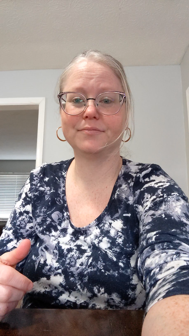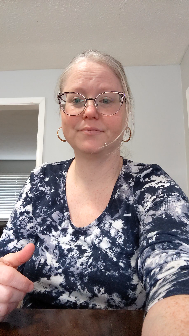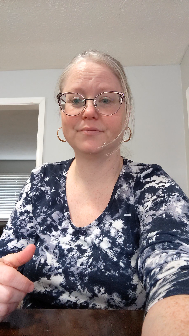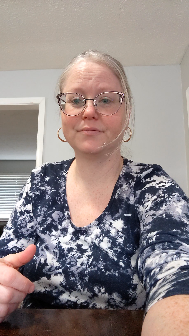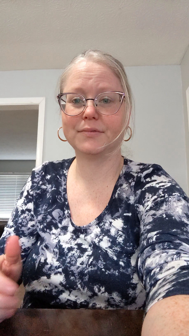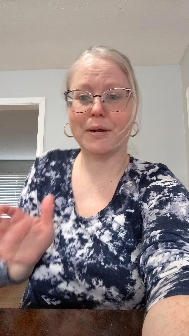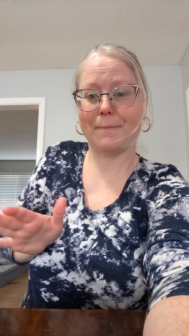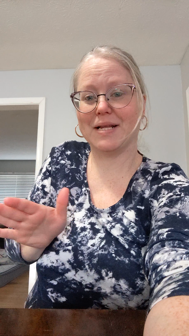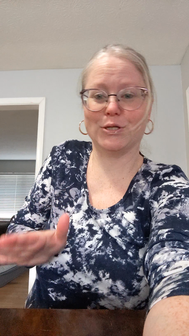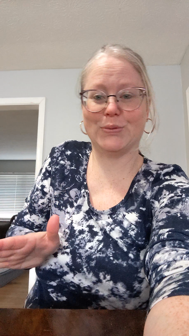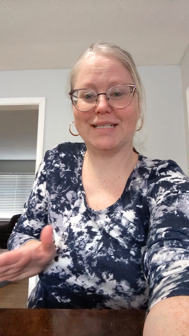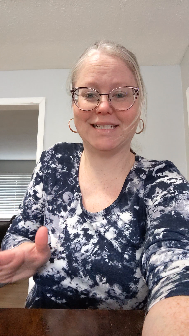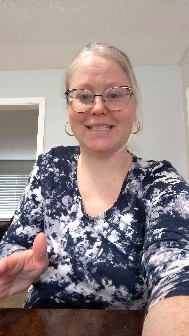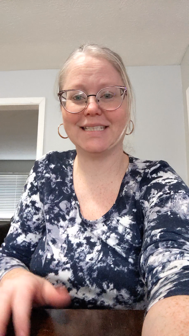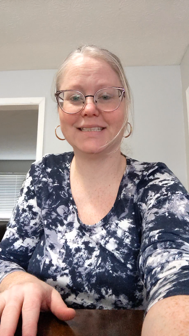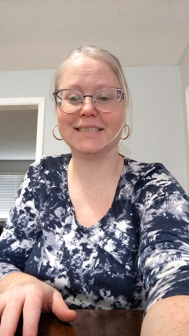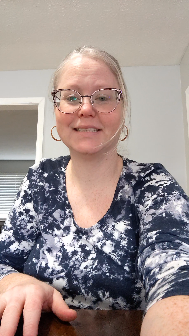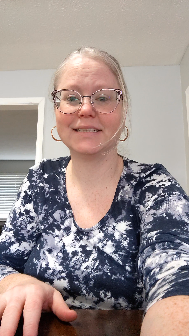penguin